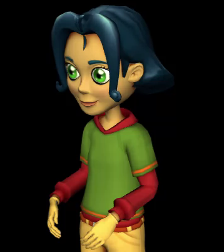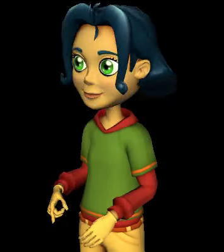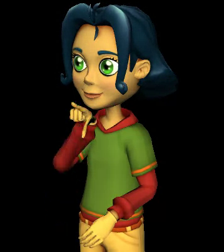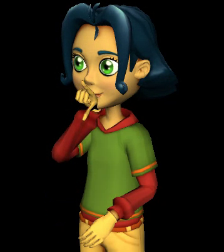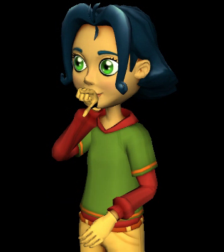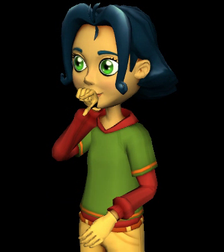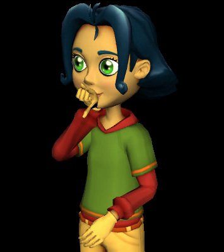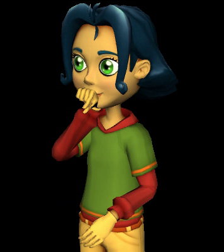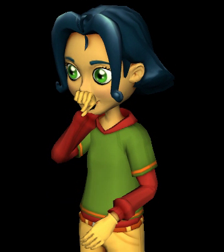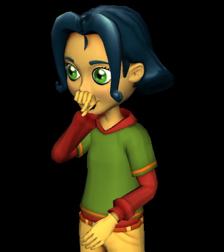عصفور